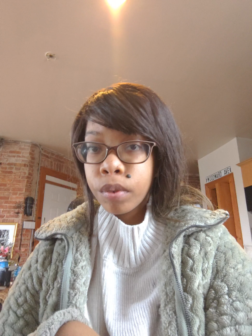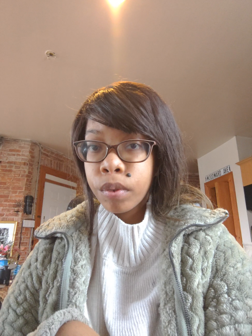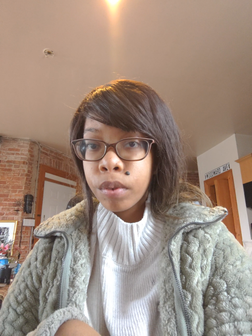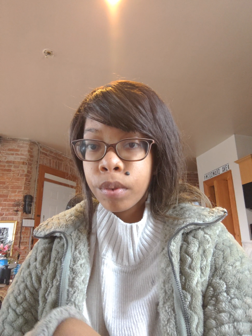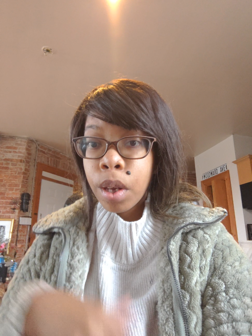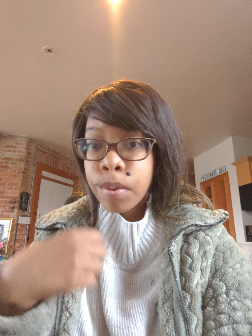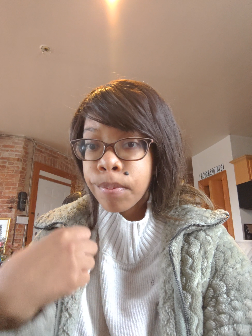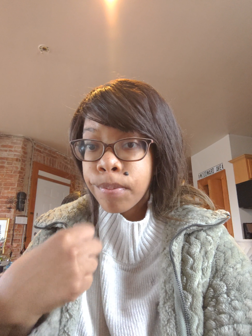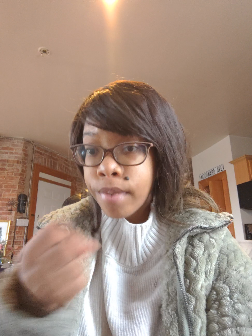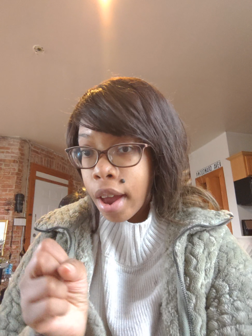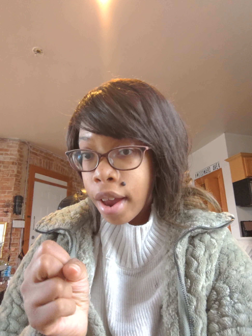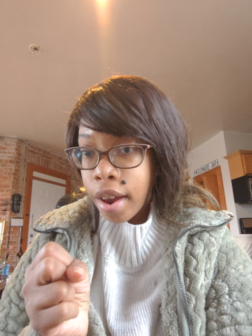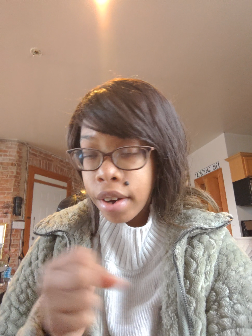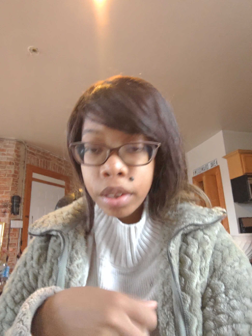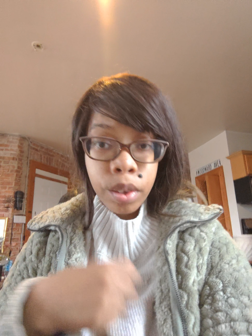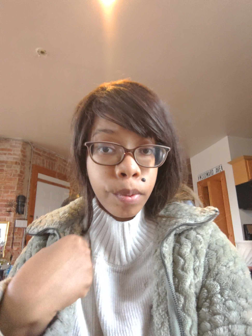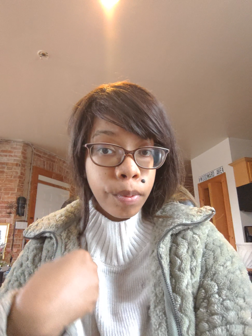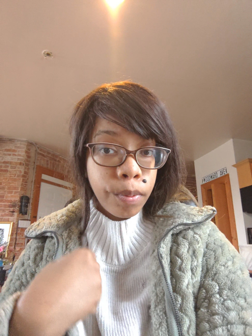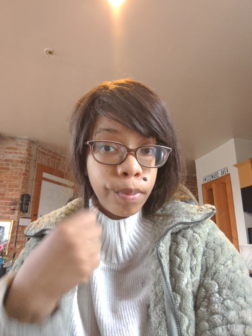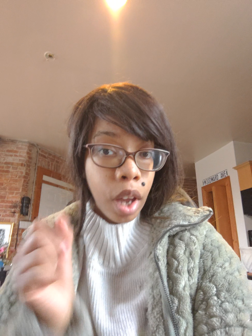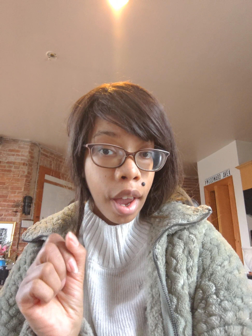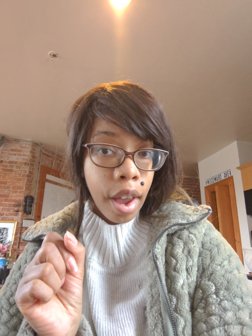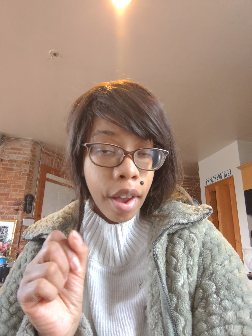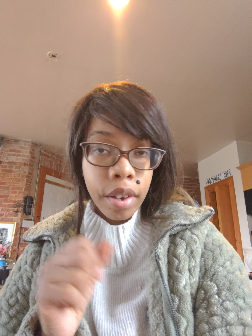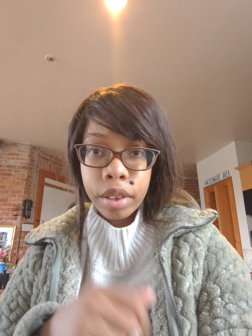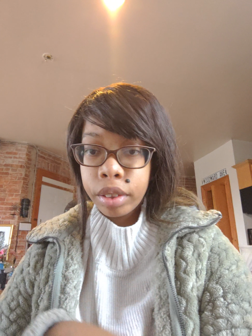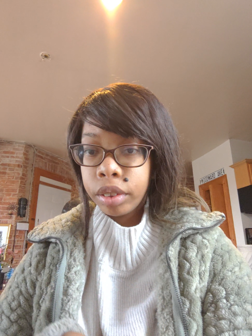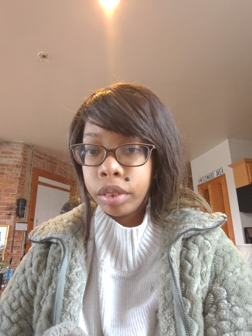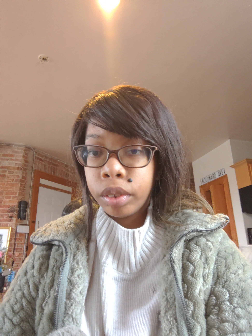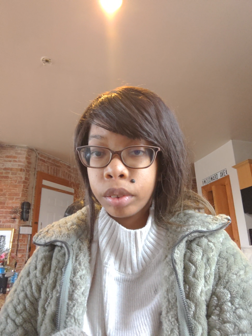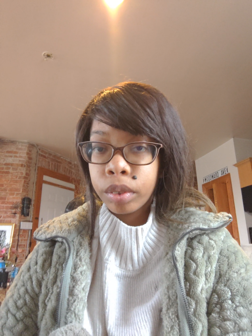make